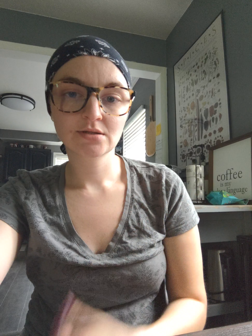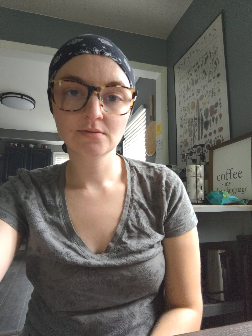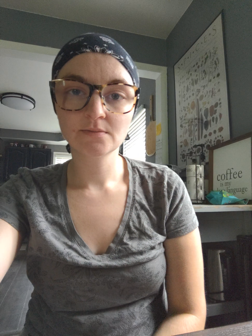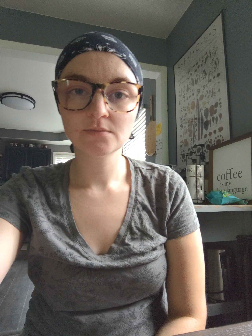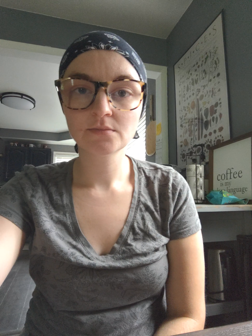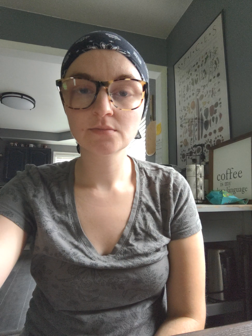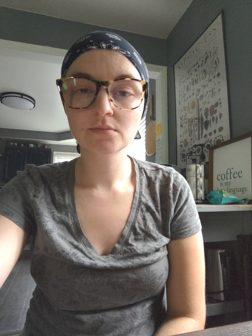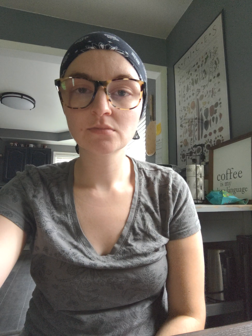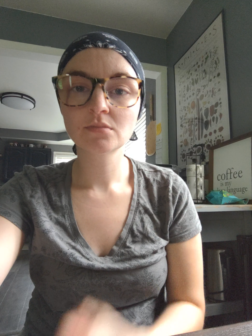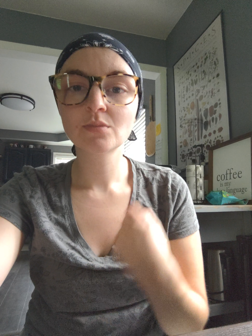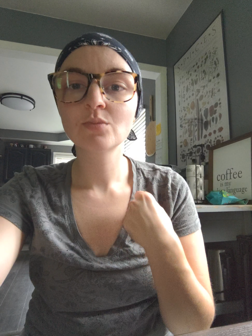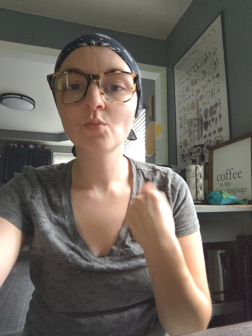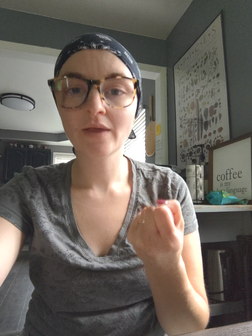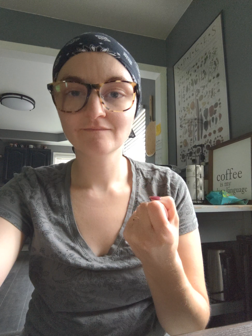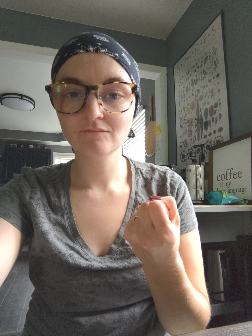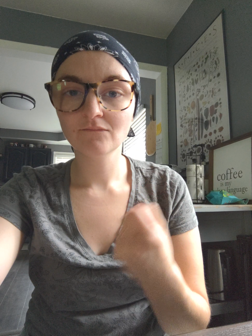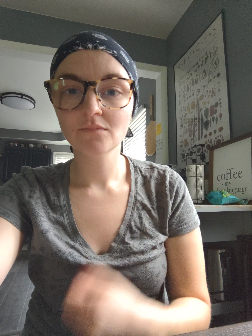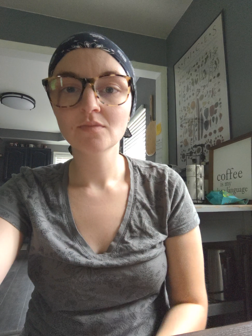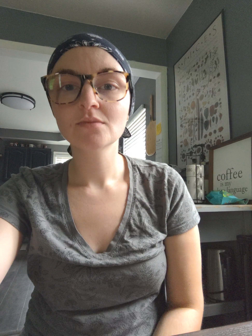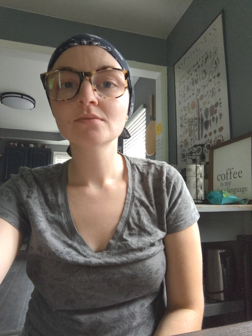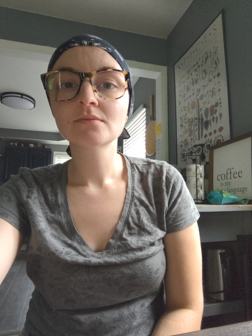drive